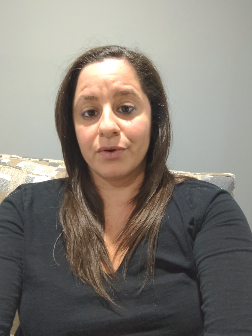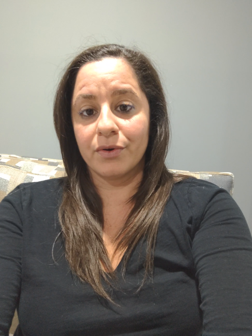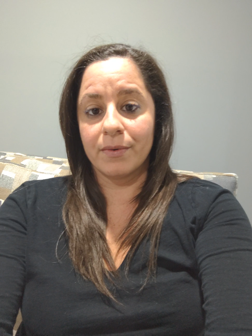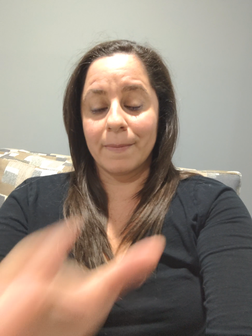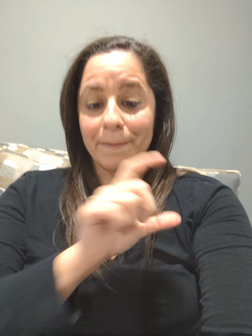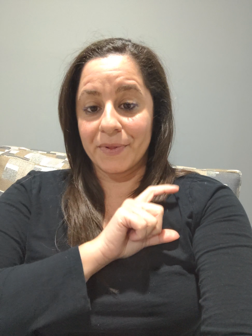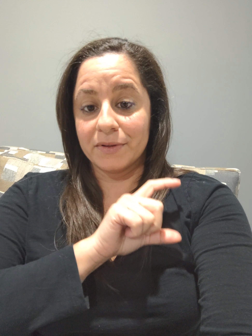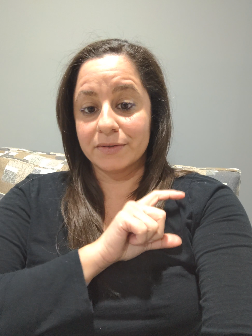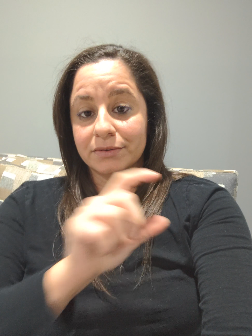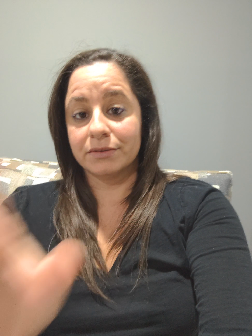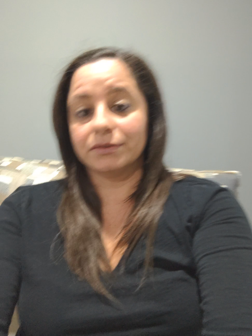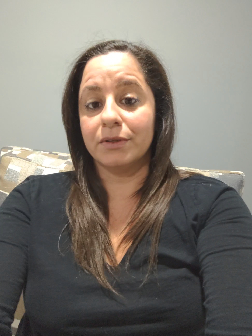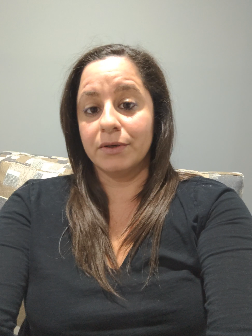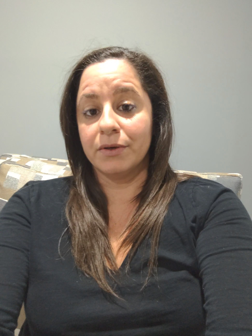police